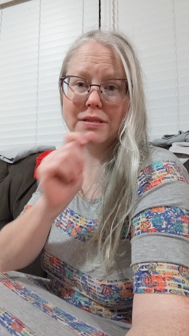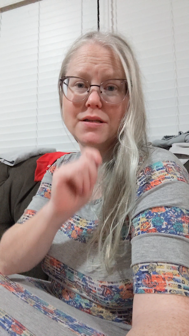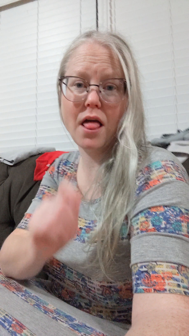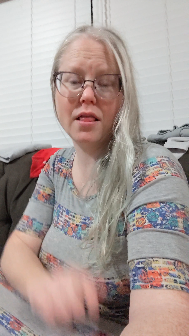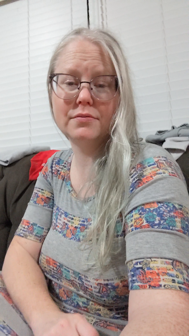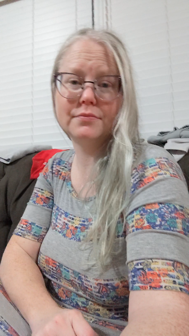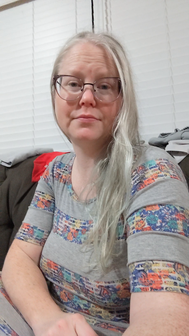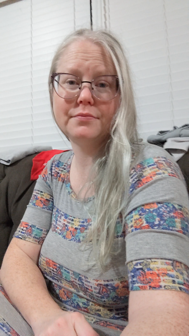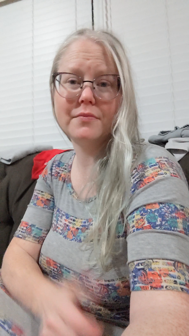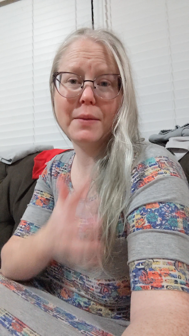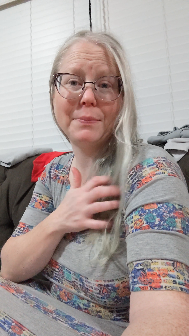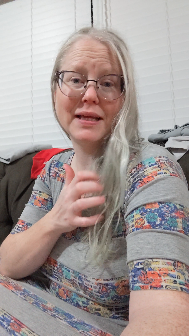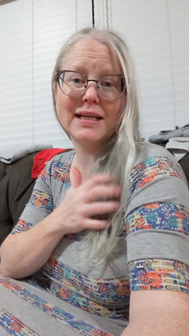bear